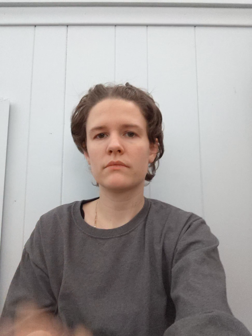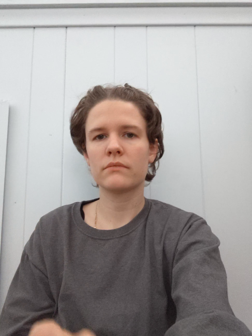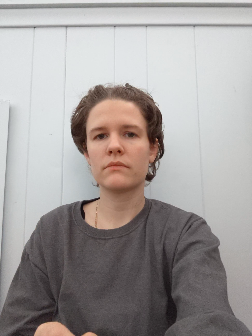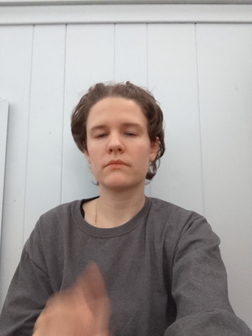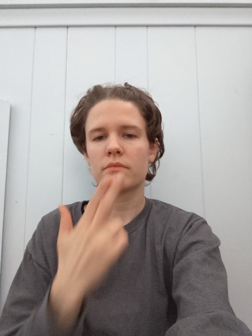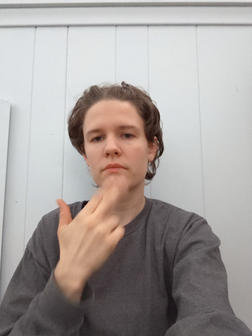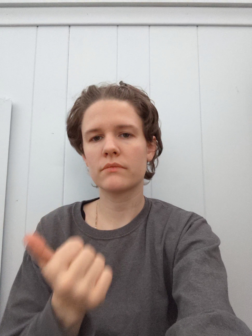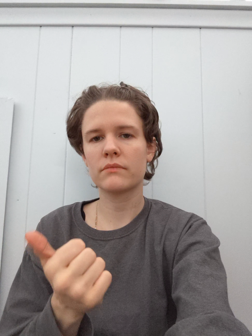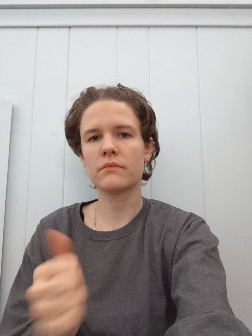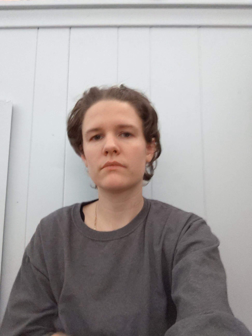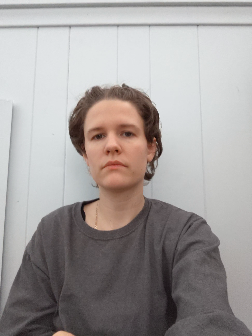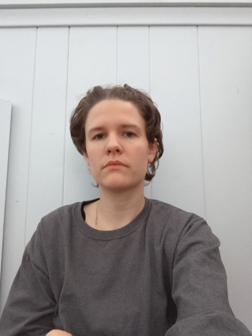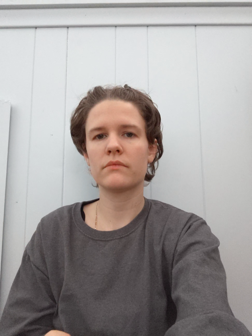cute